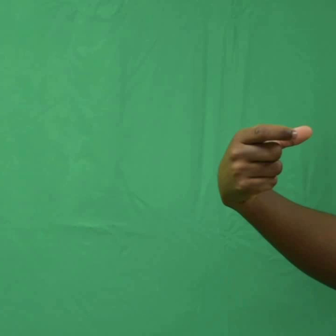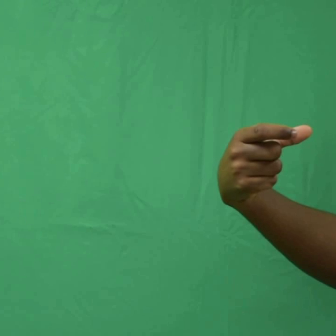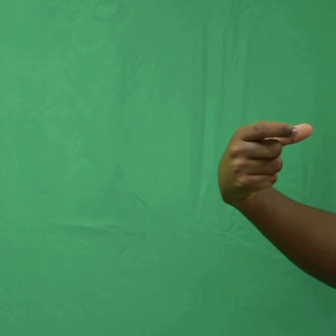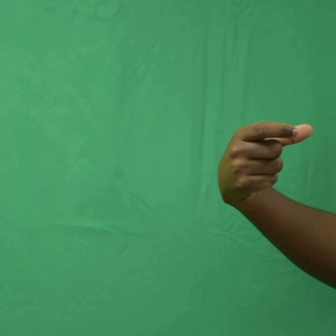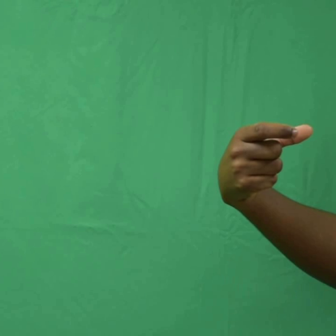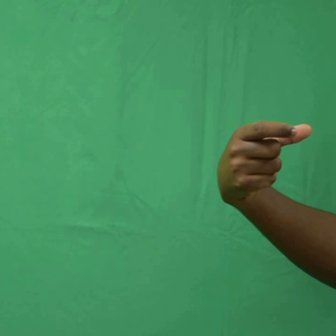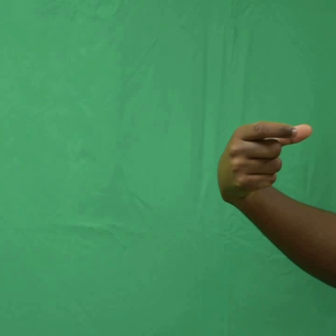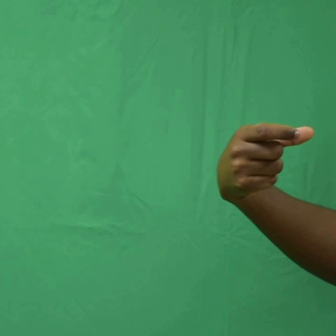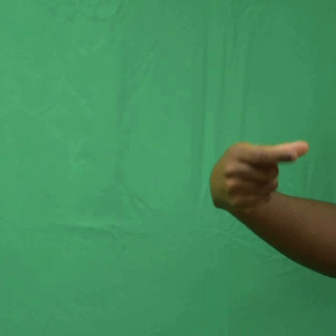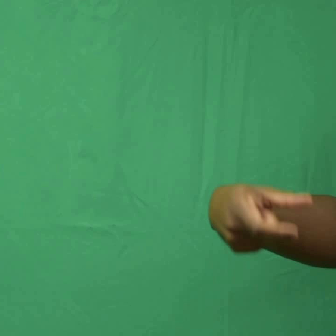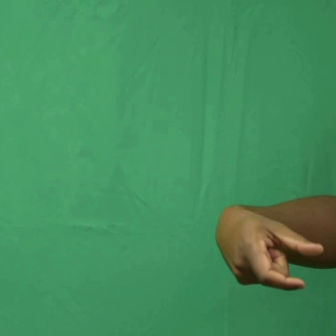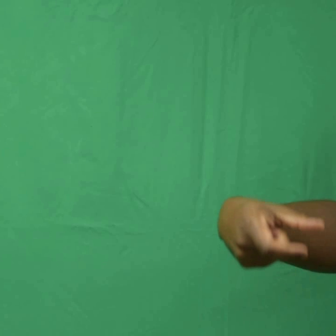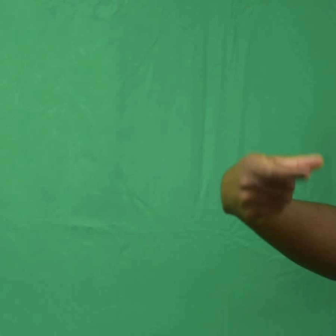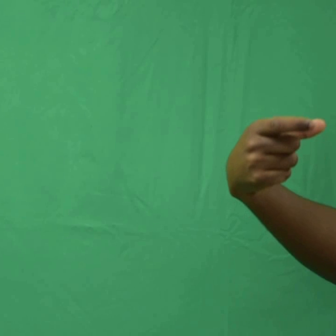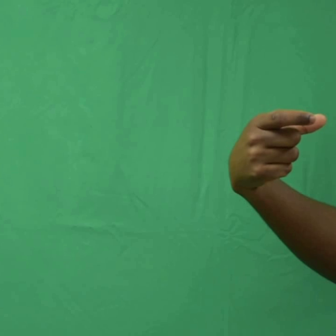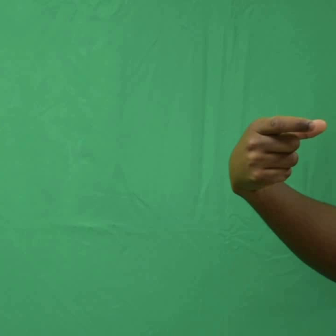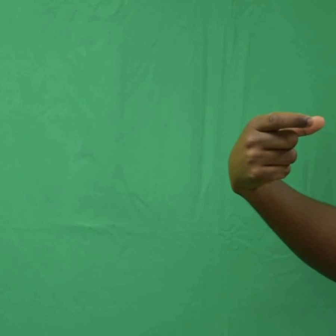Q